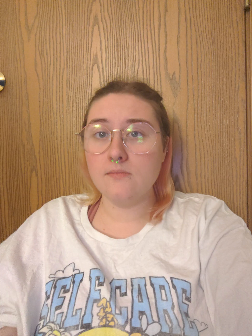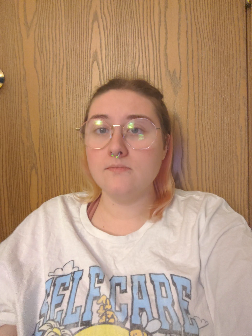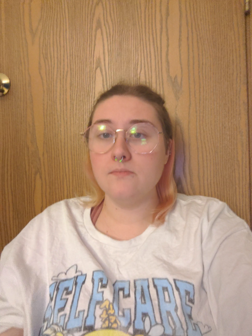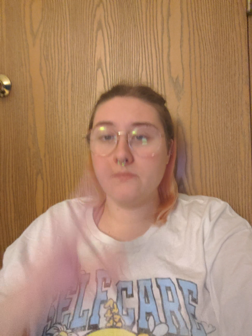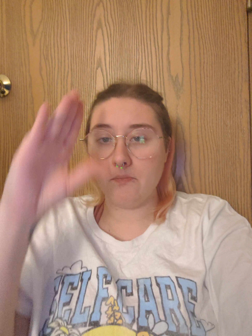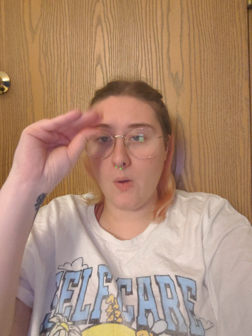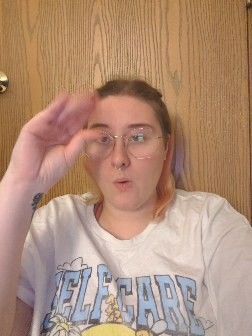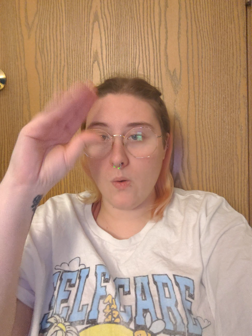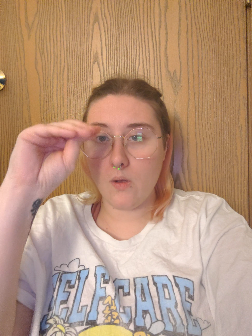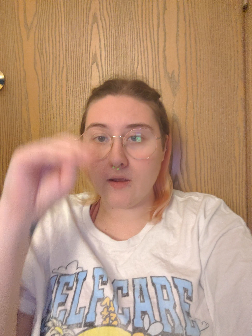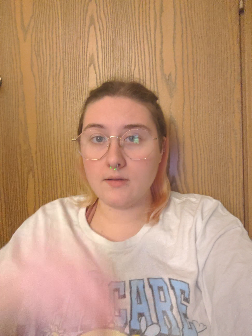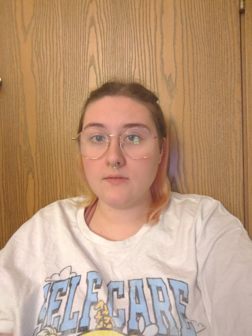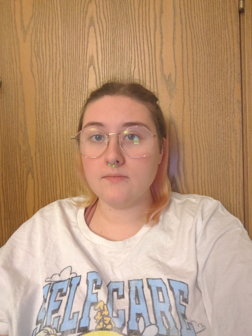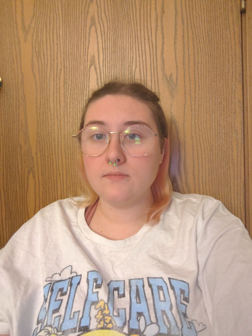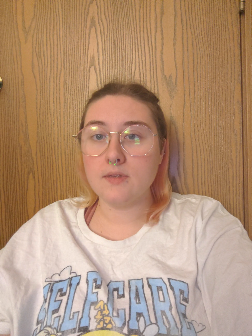boy